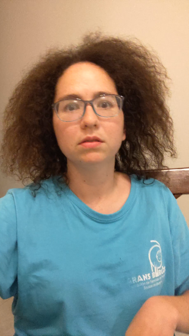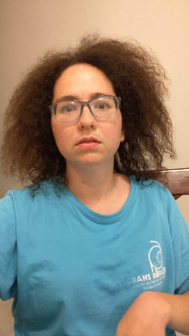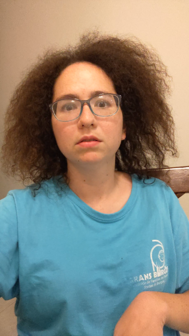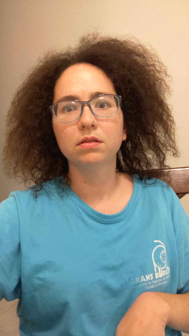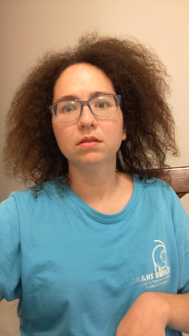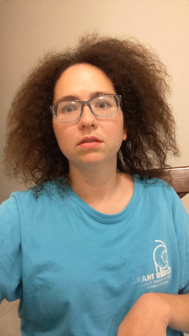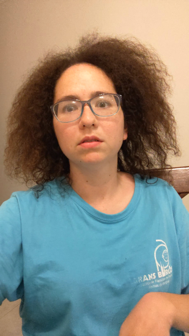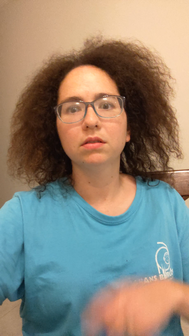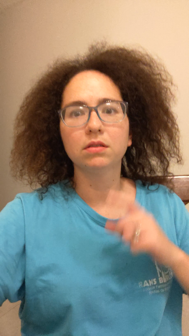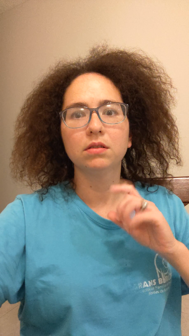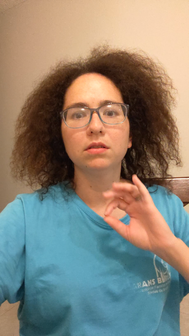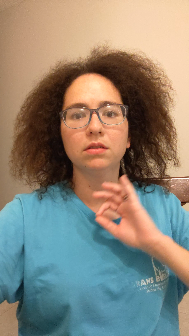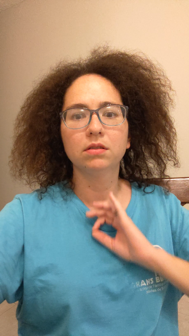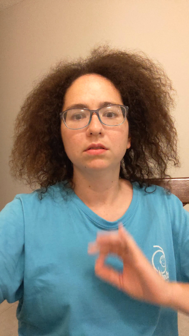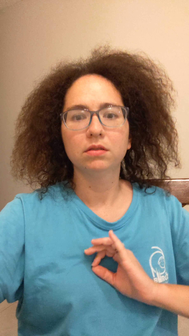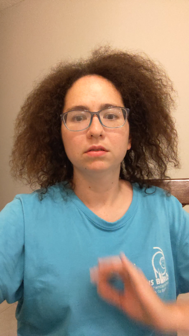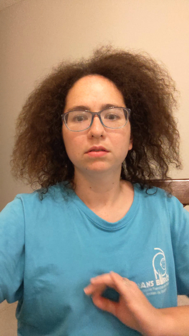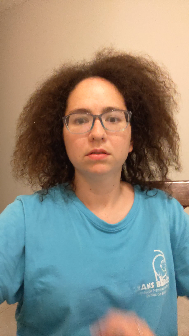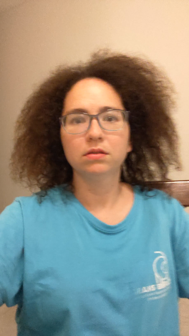button